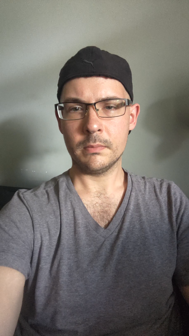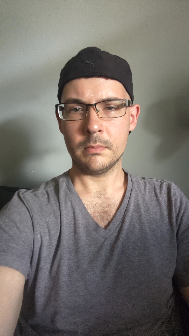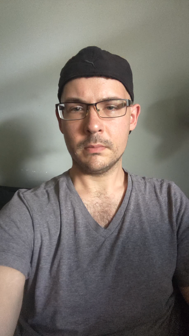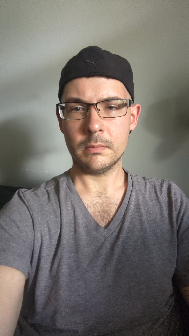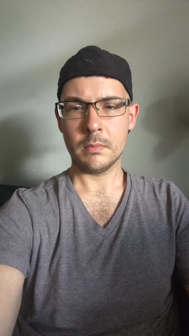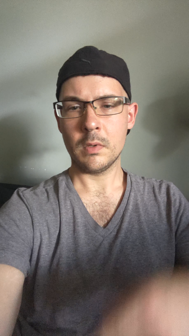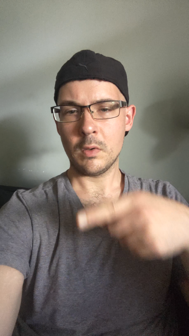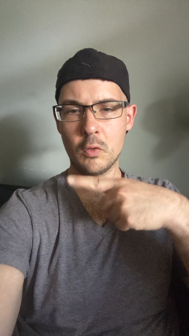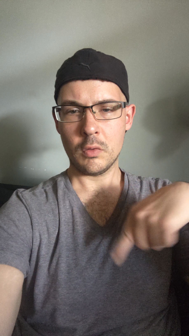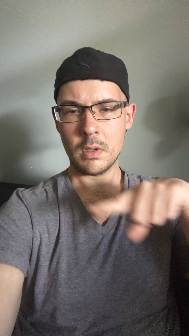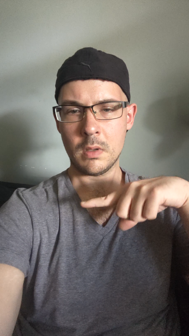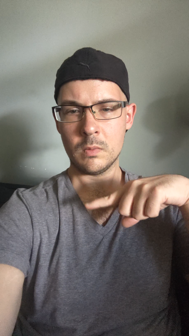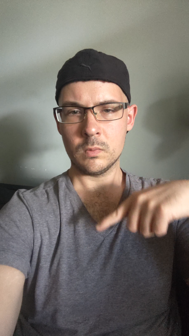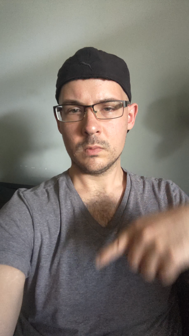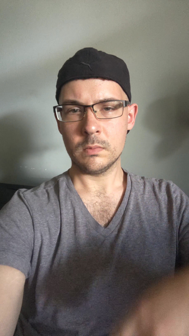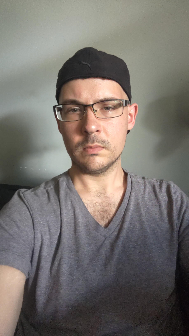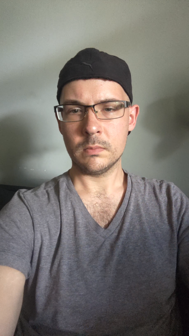around